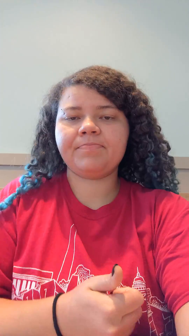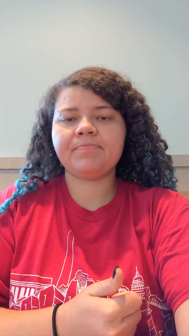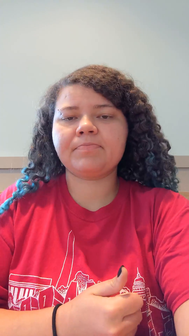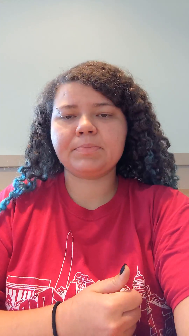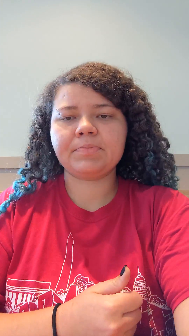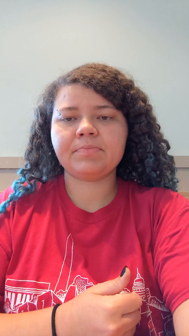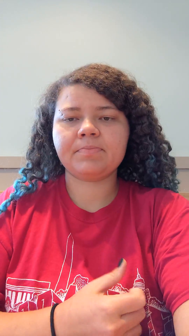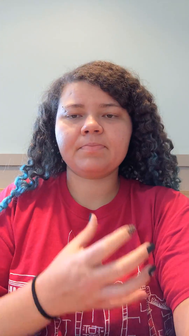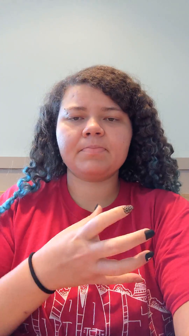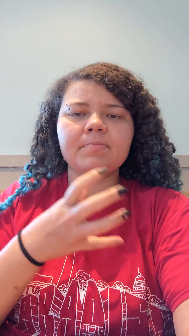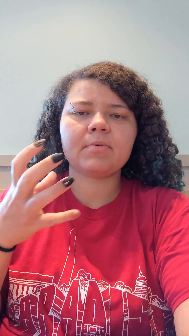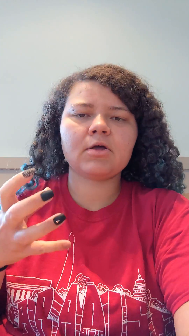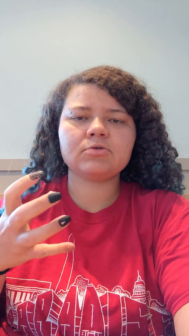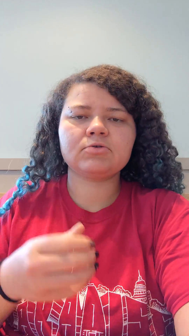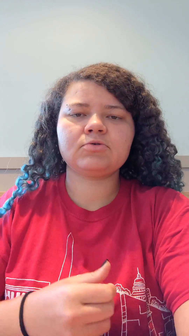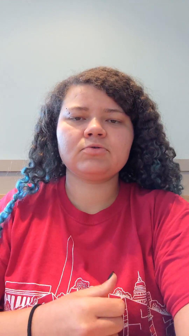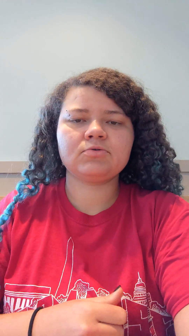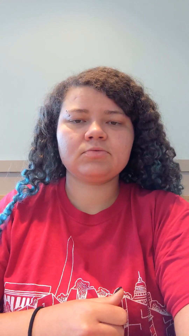much